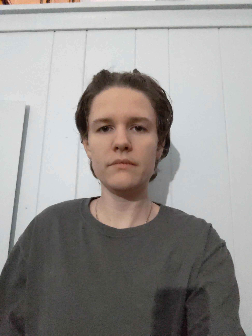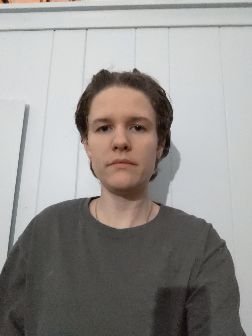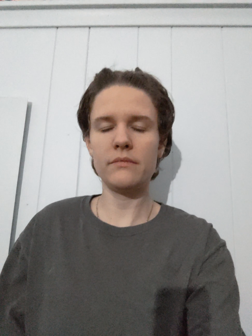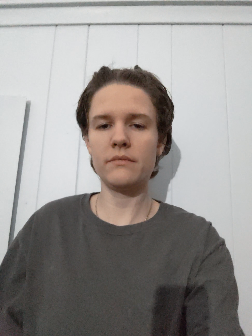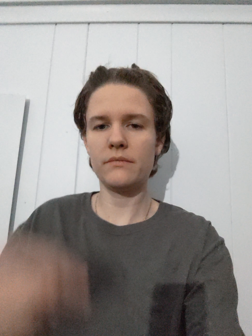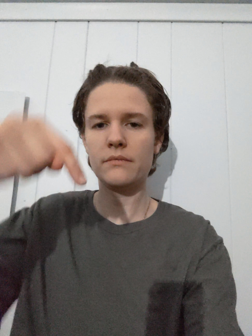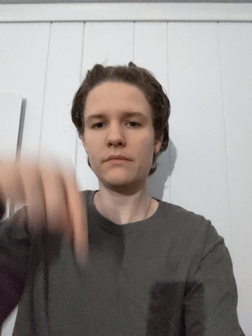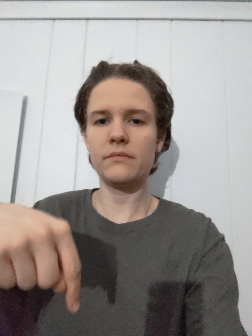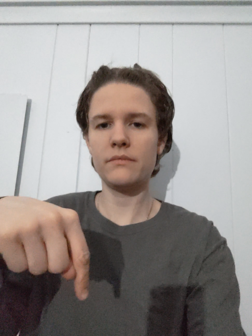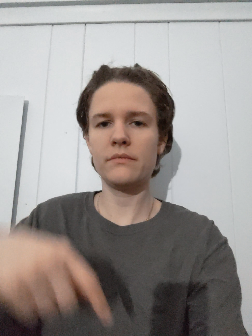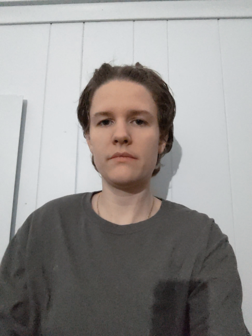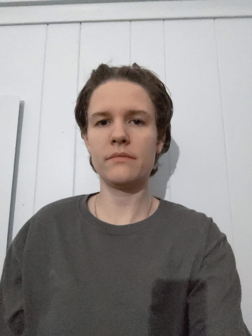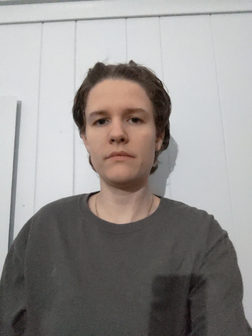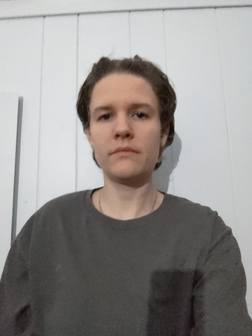down